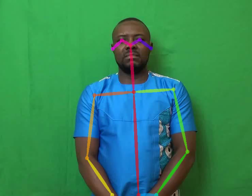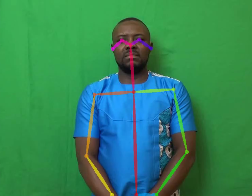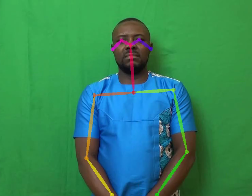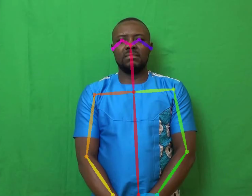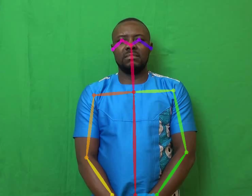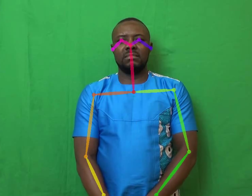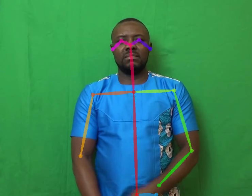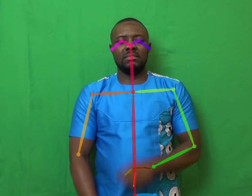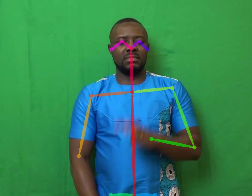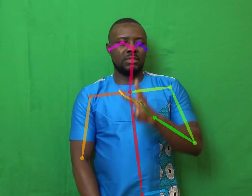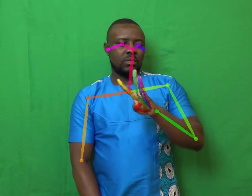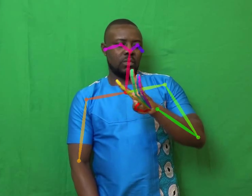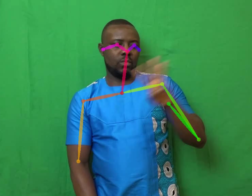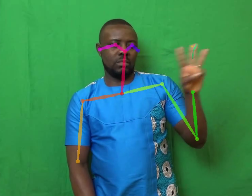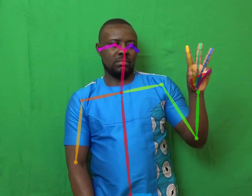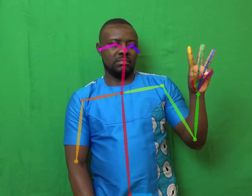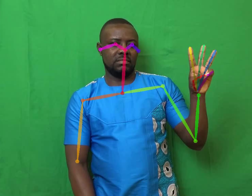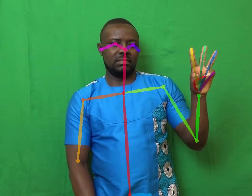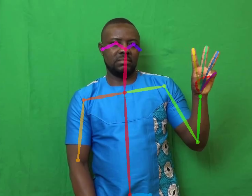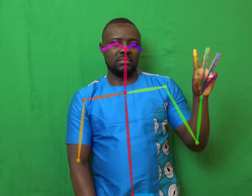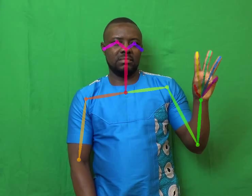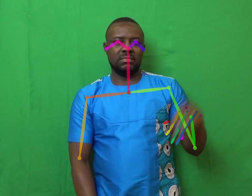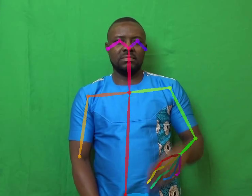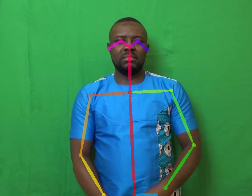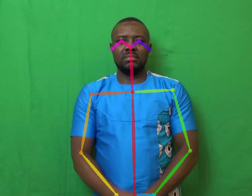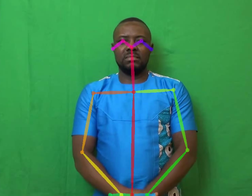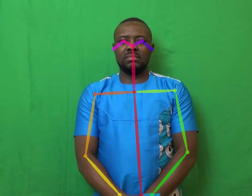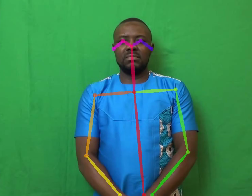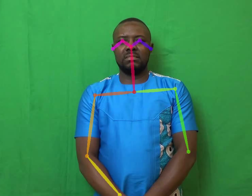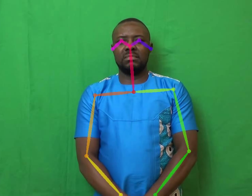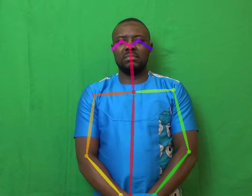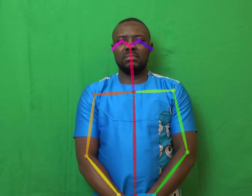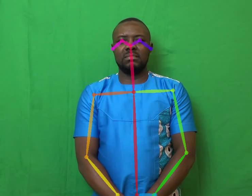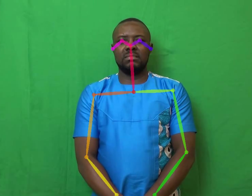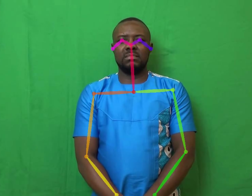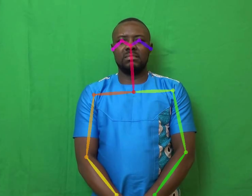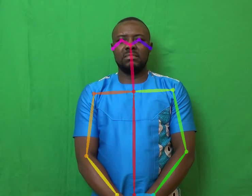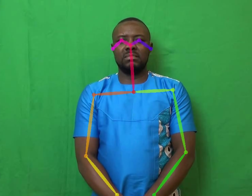west